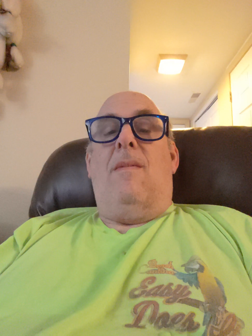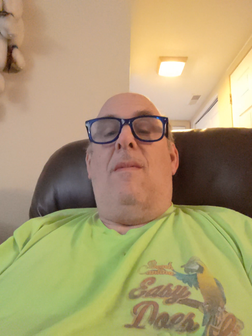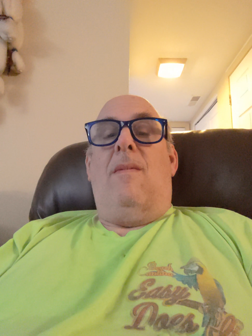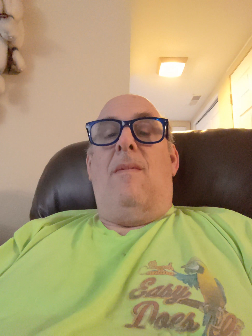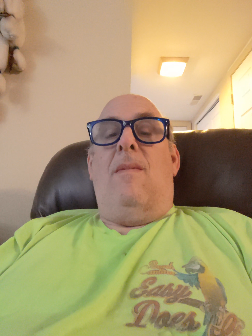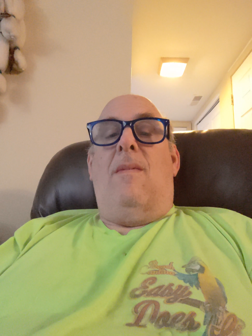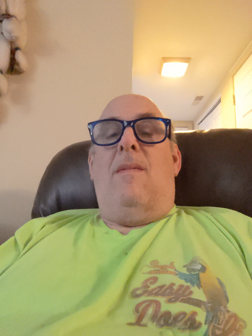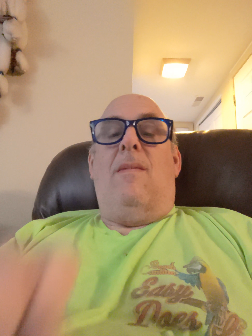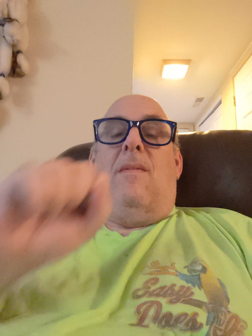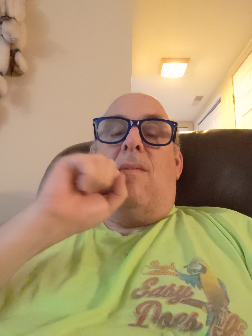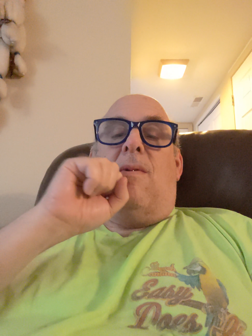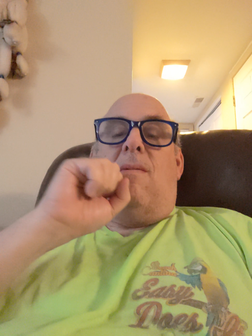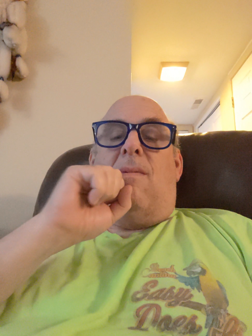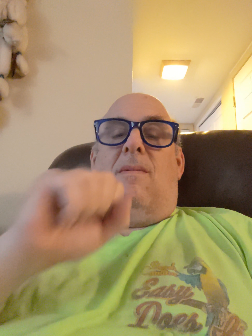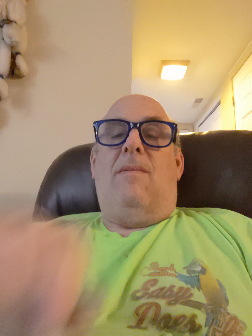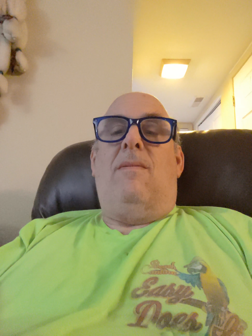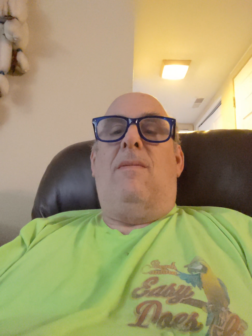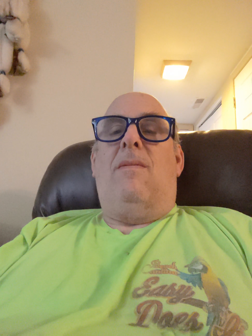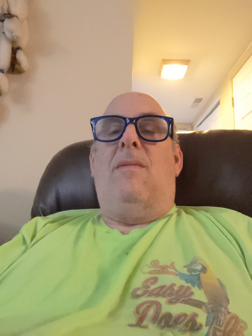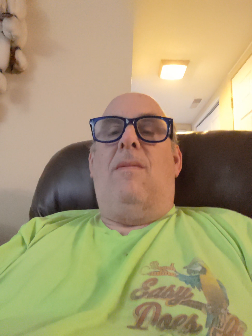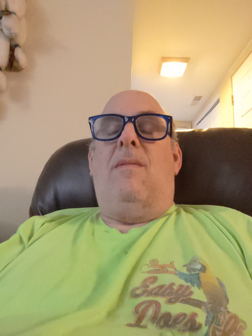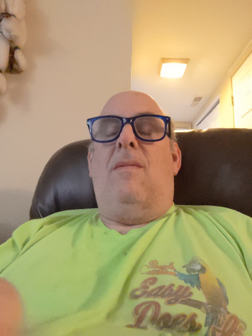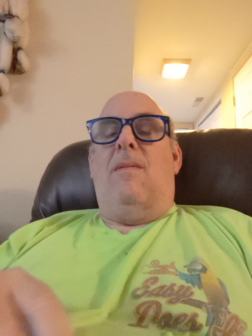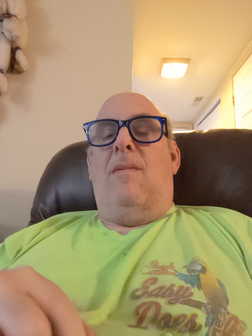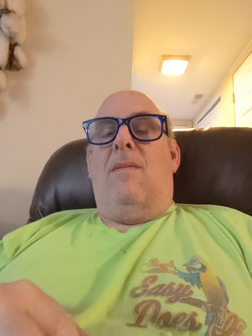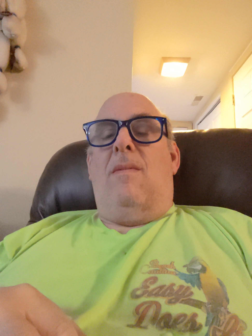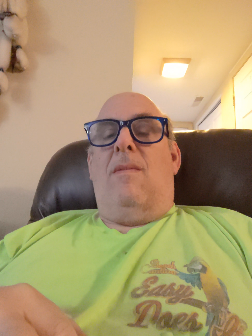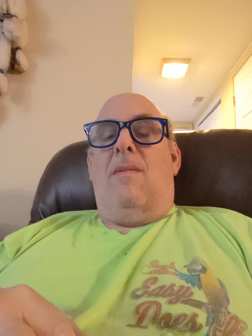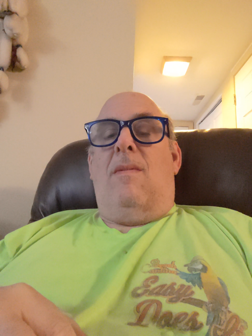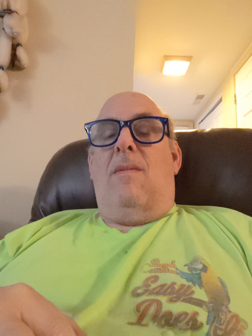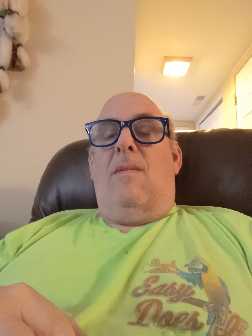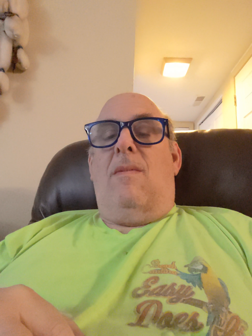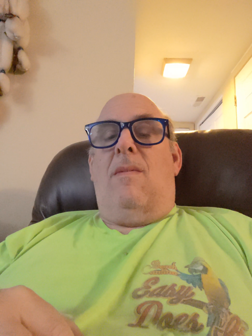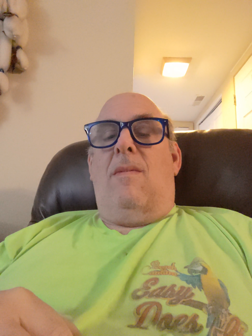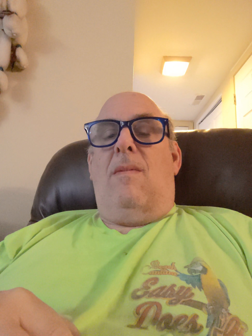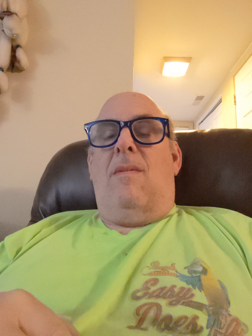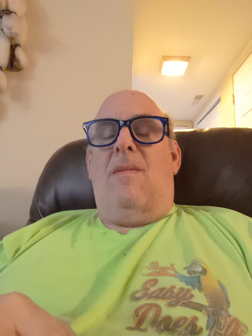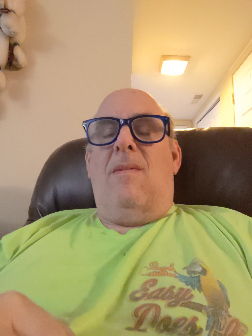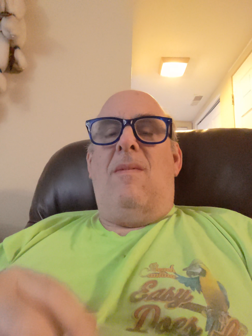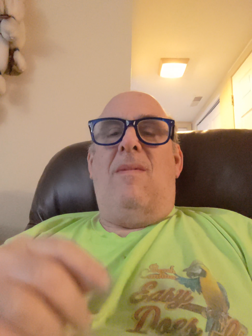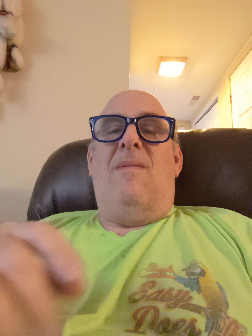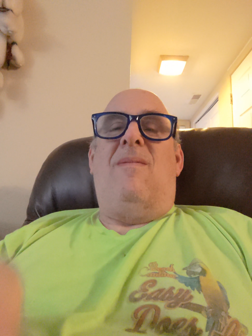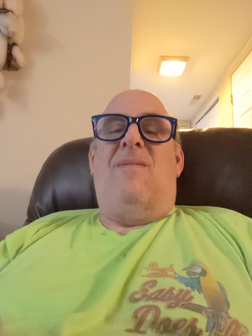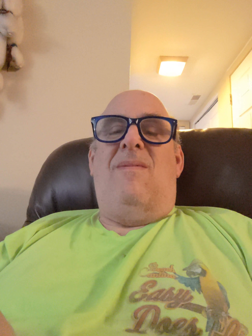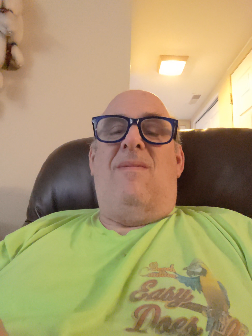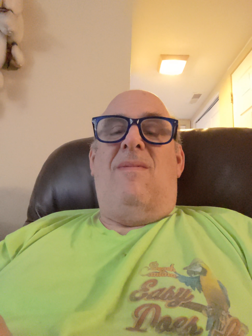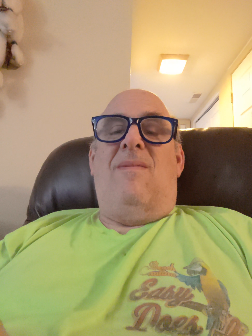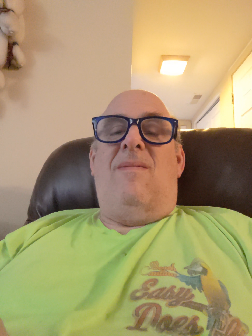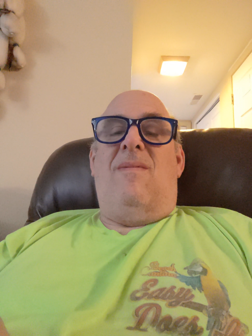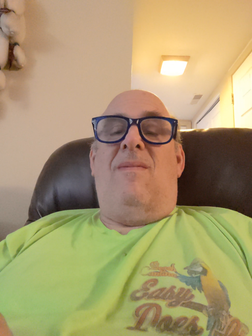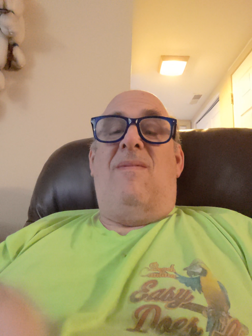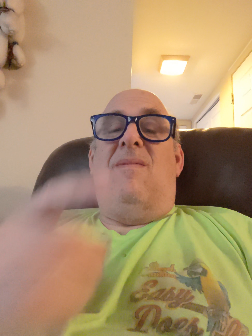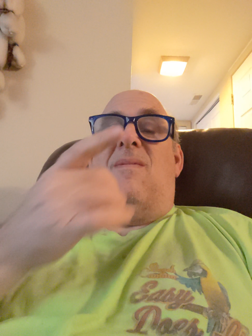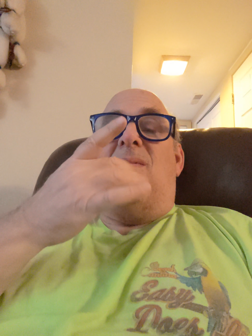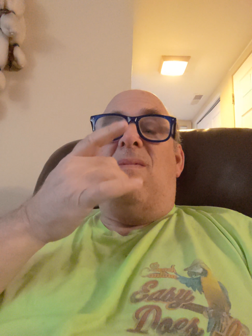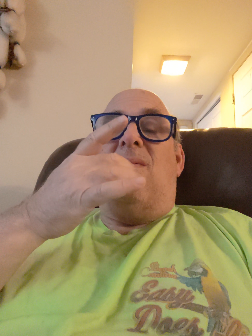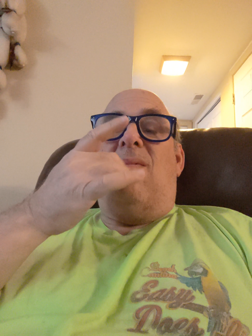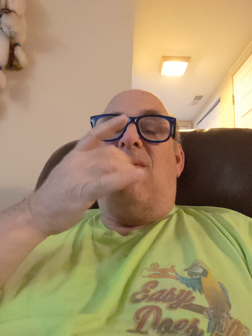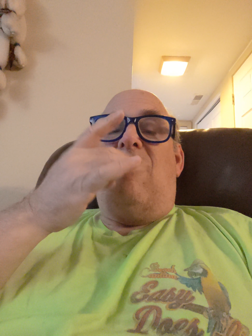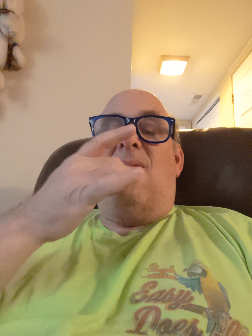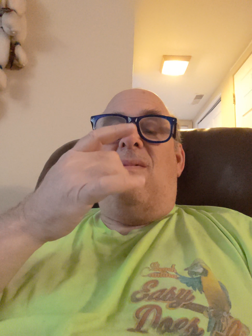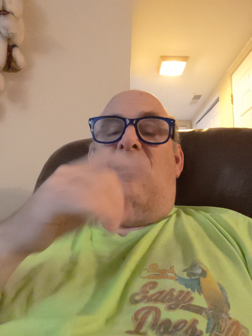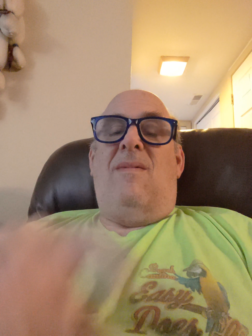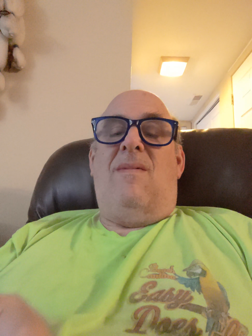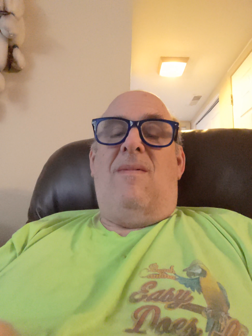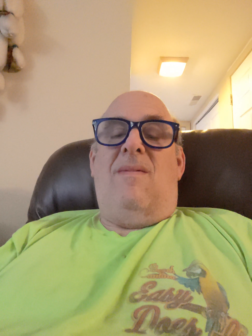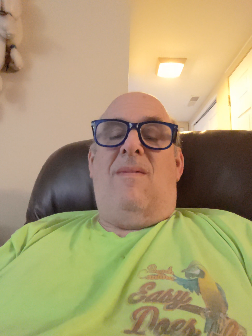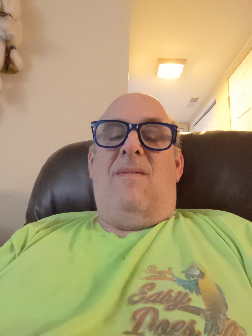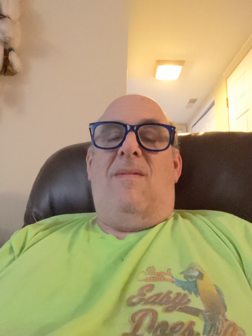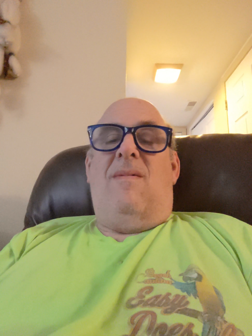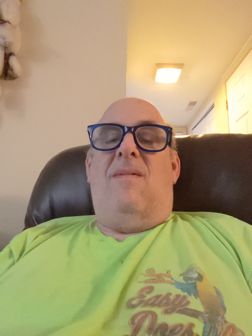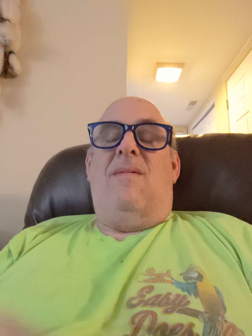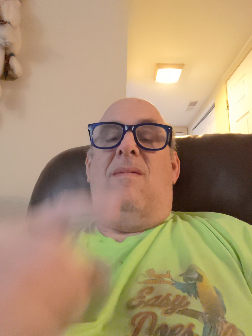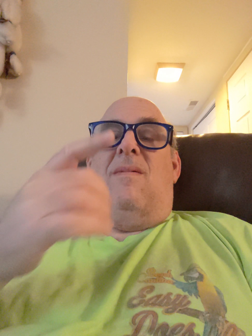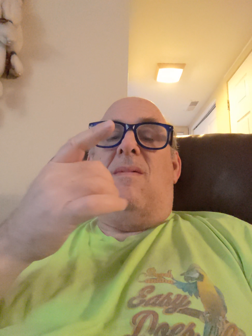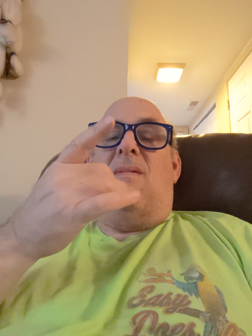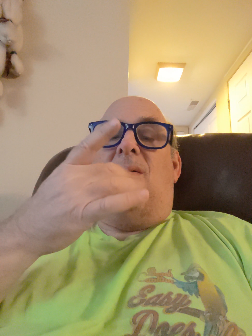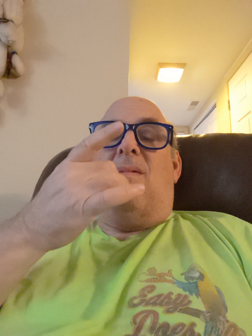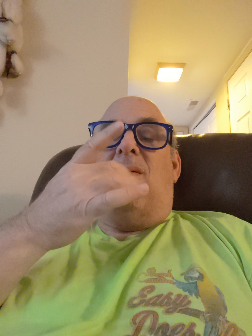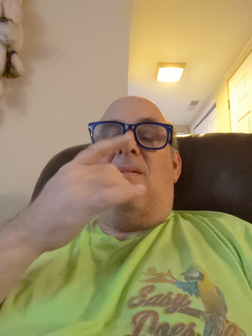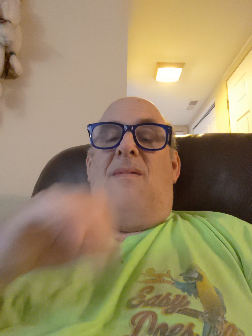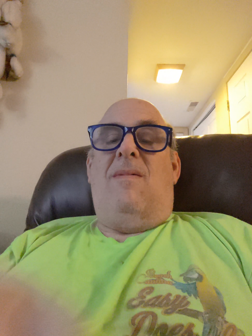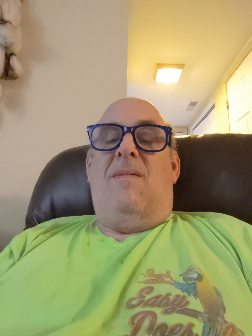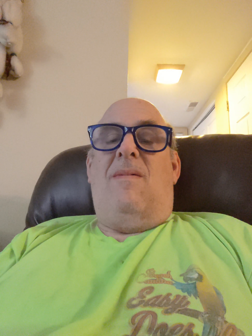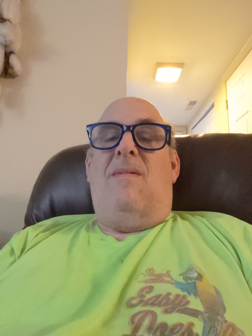snack